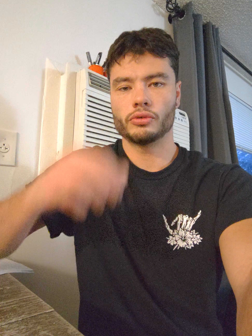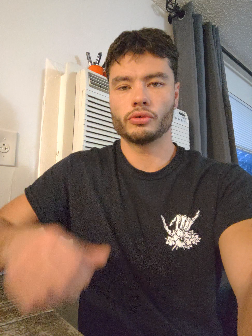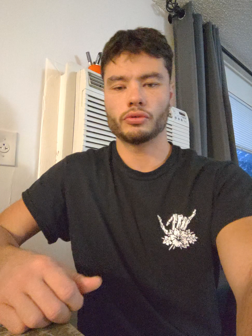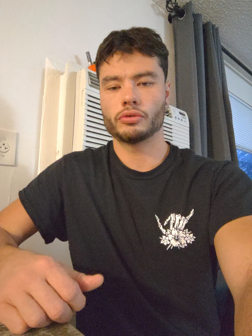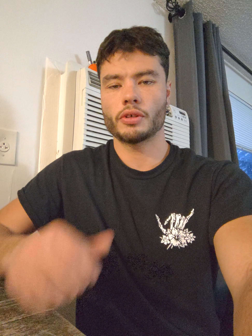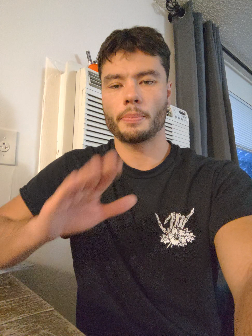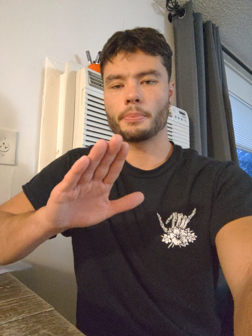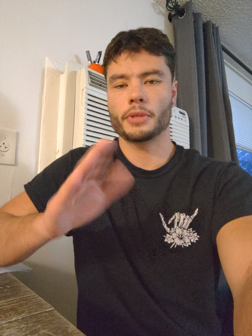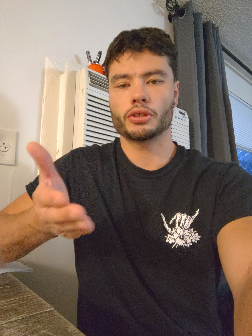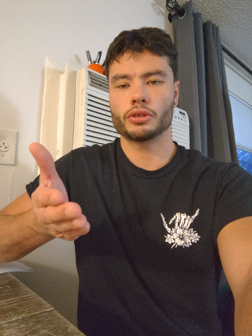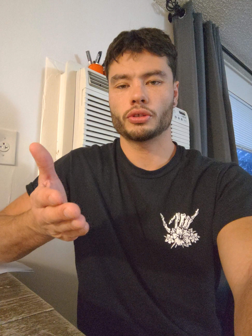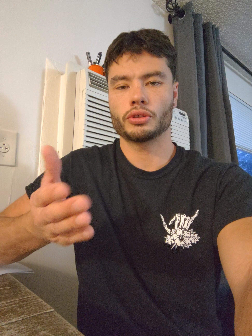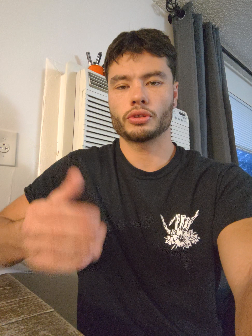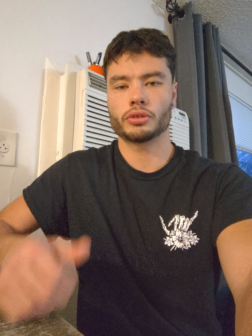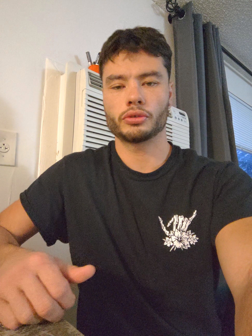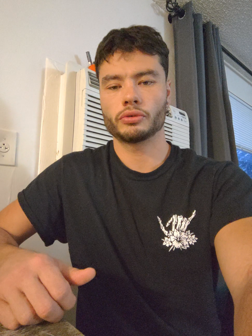book